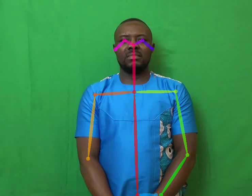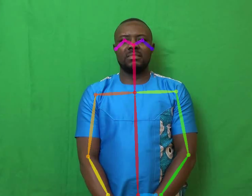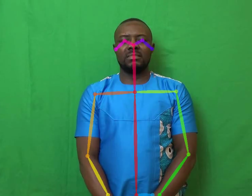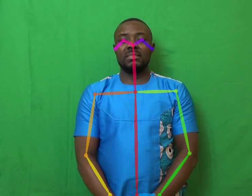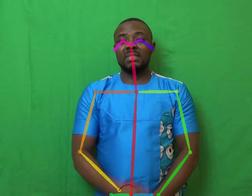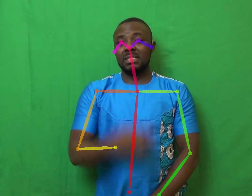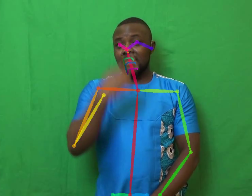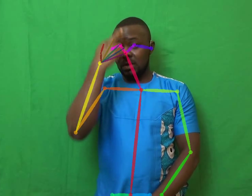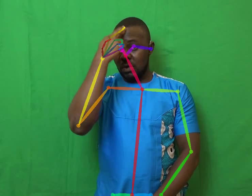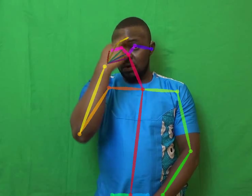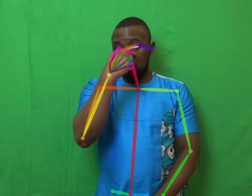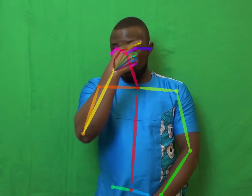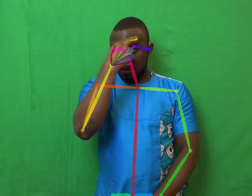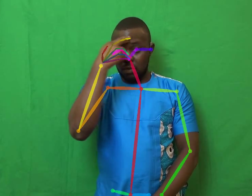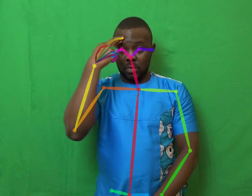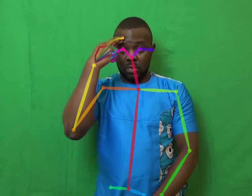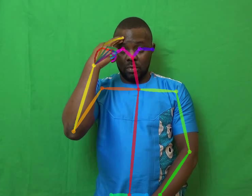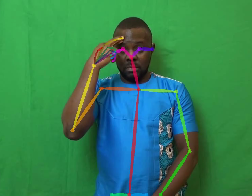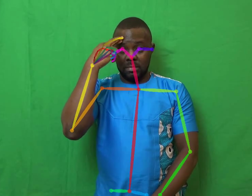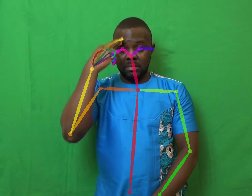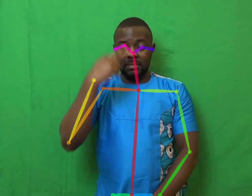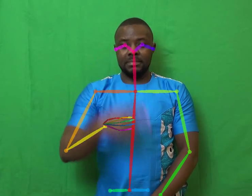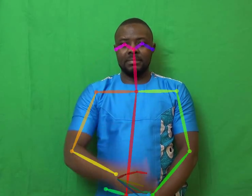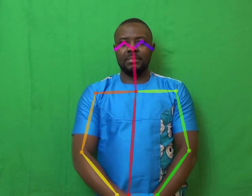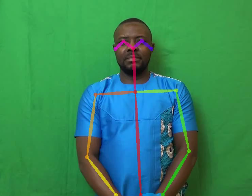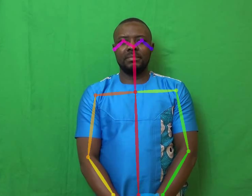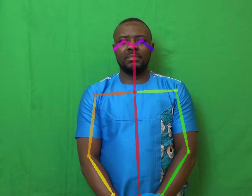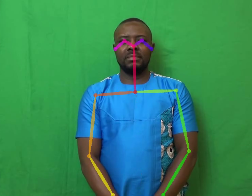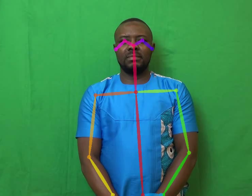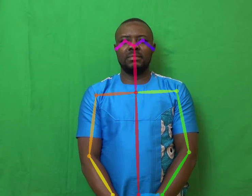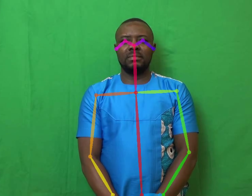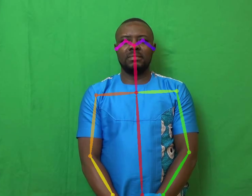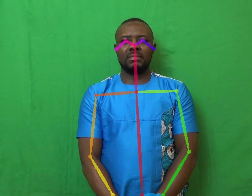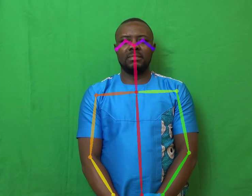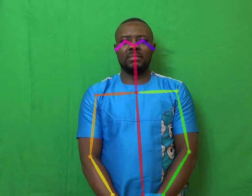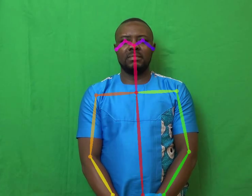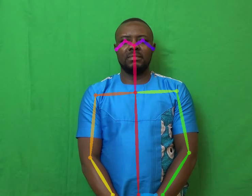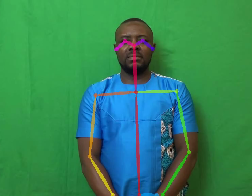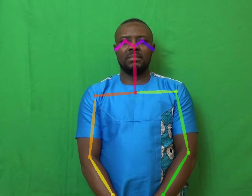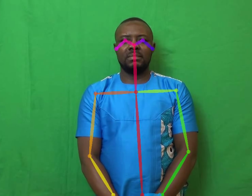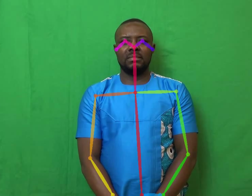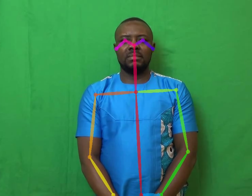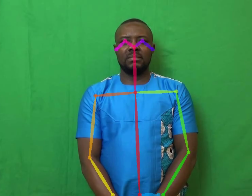Romans